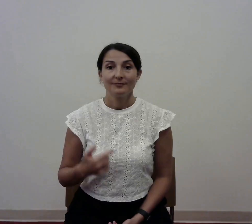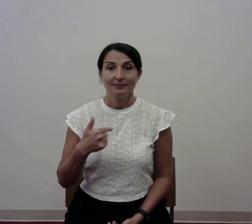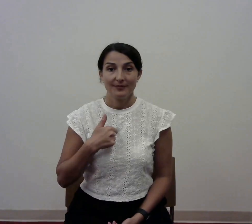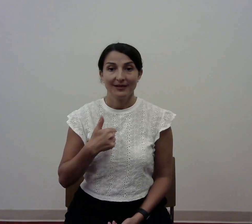mən